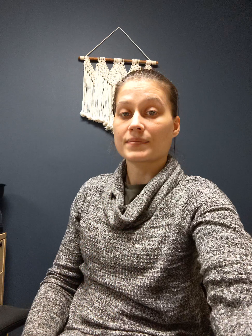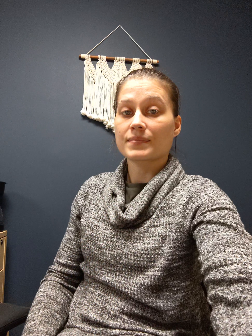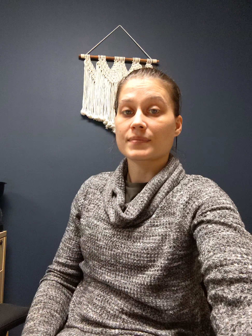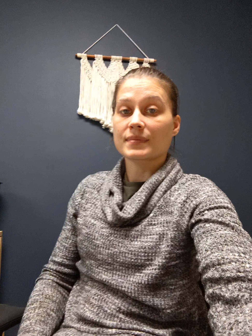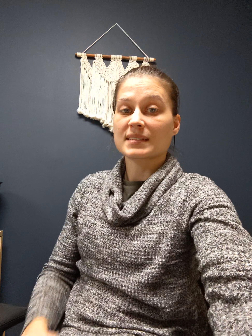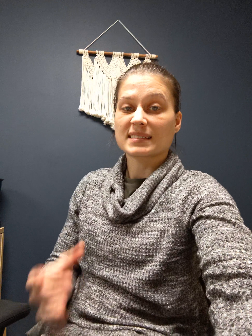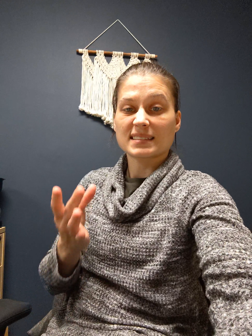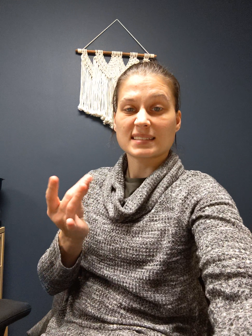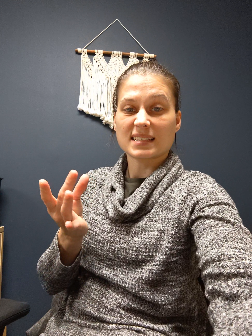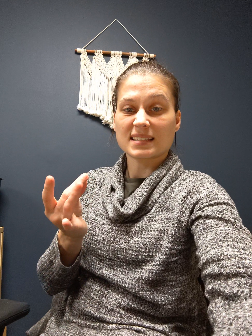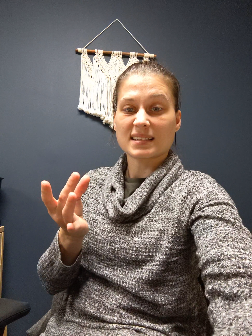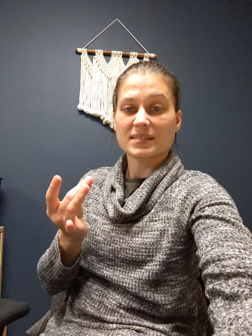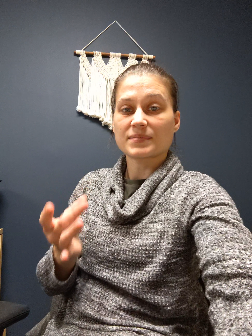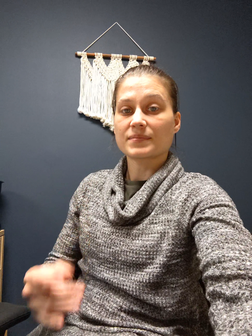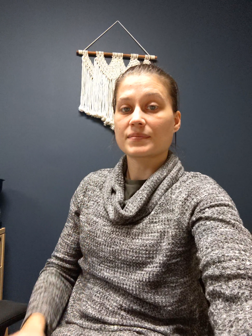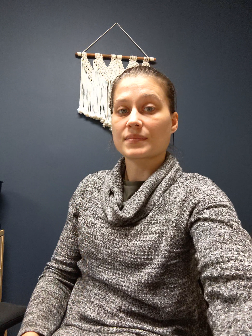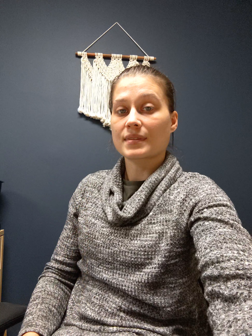sticky